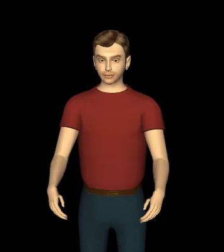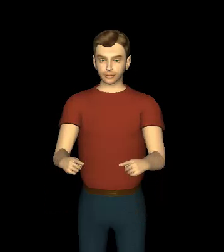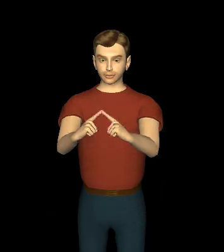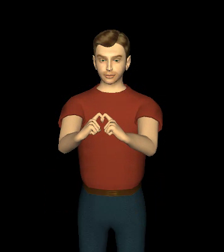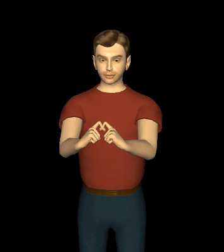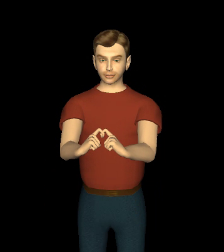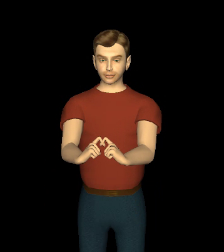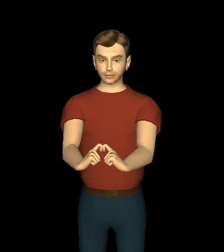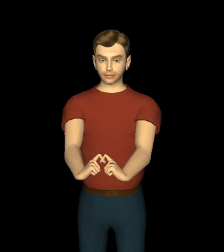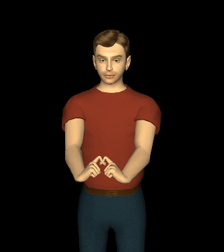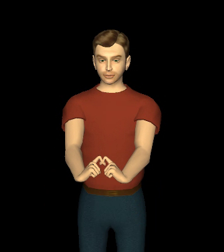أحسب